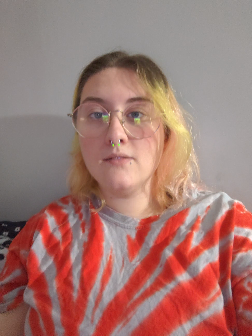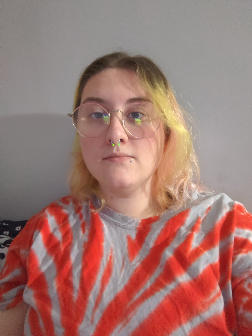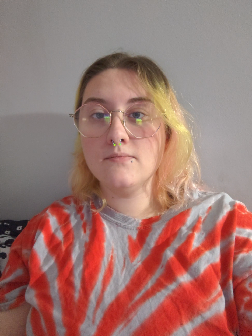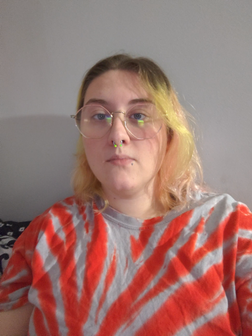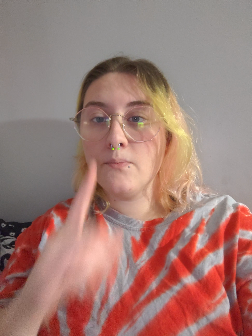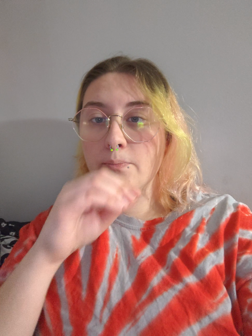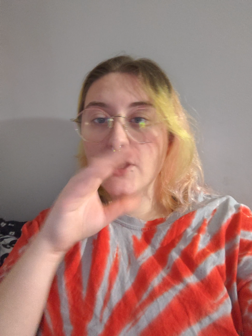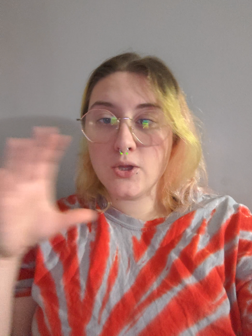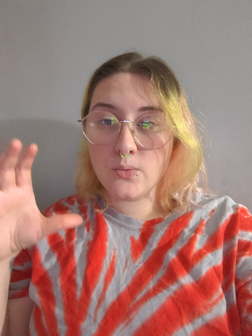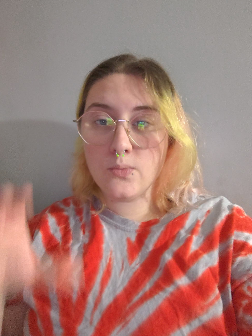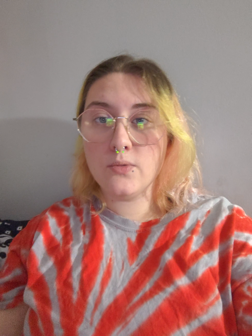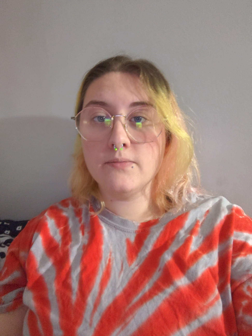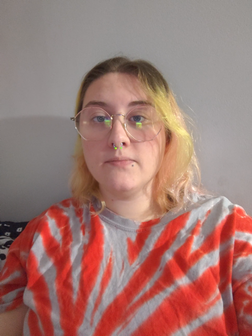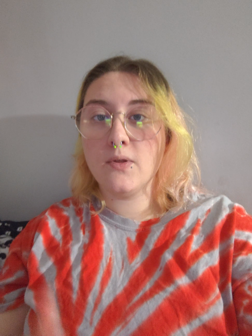balloon